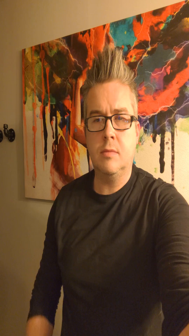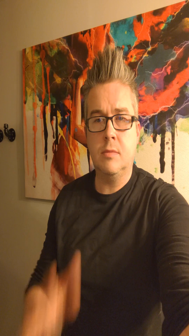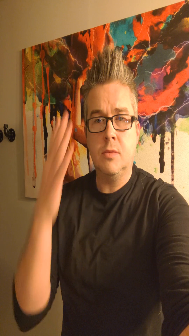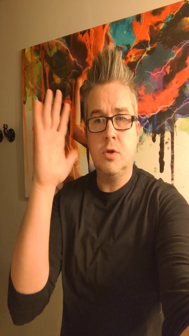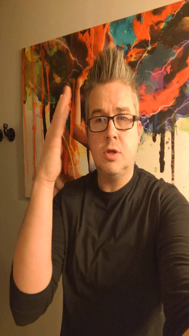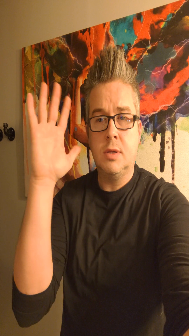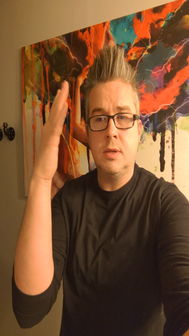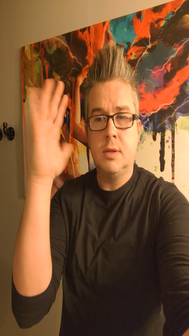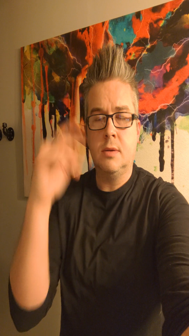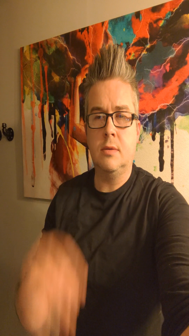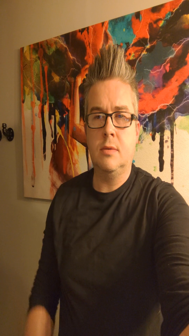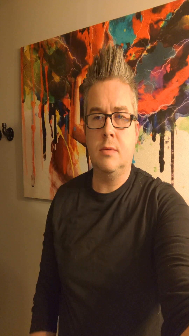tree